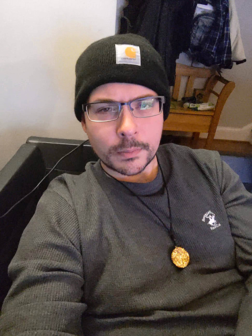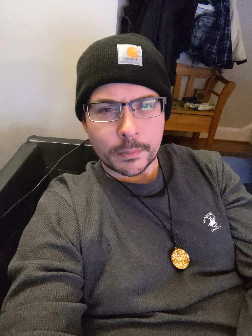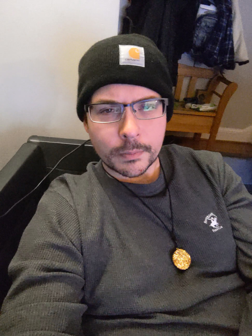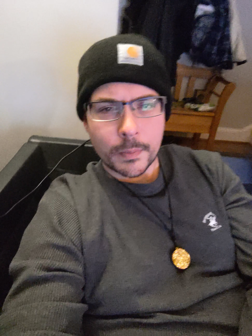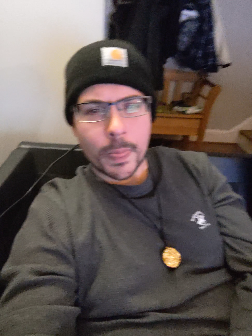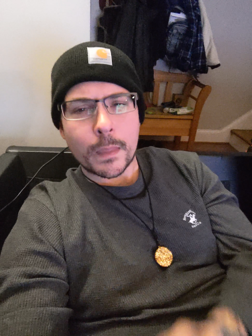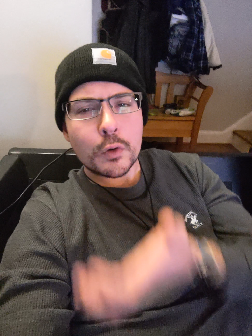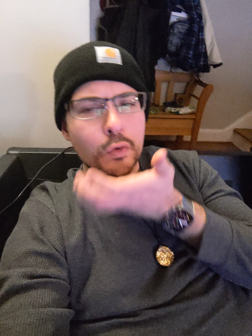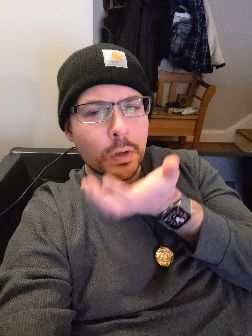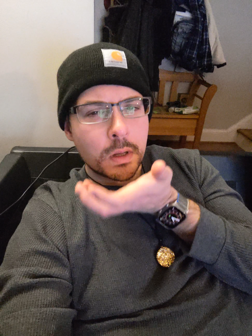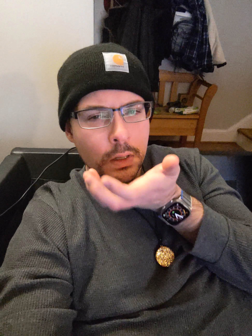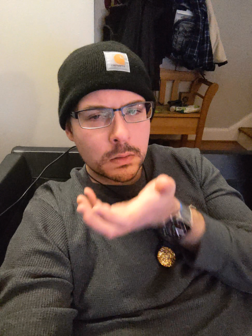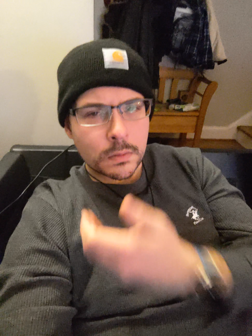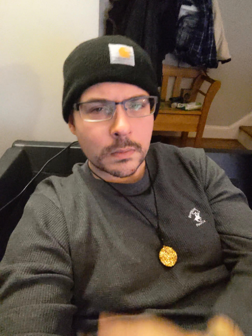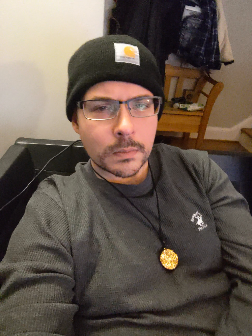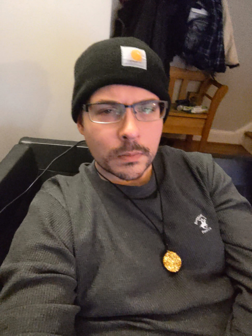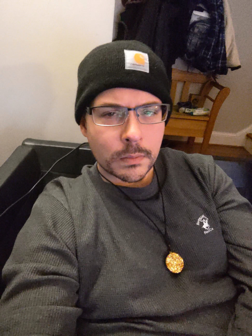grass